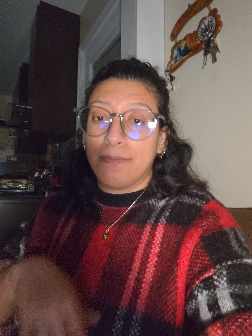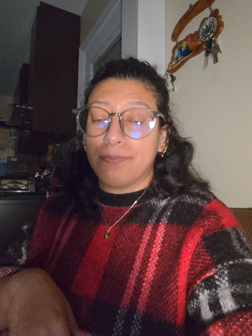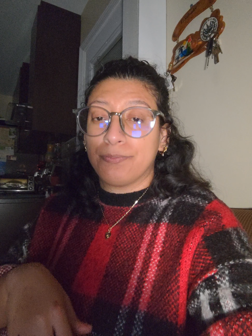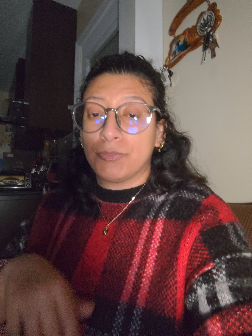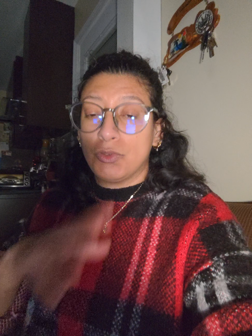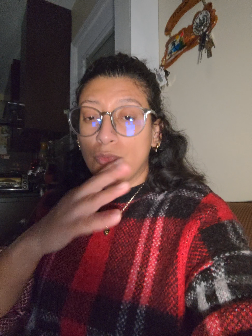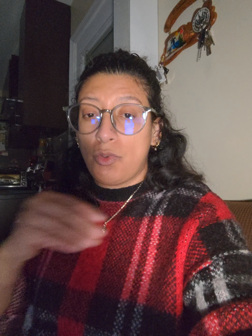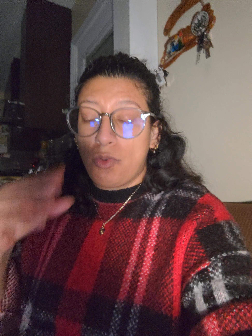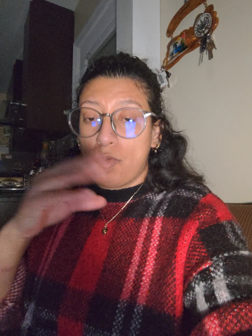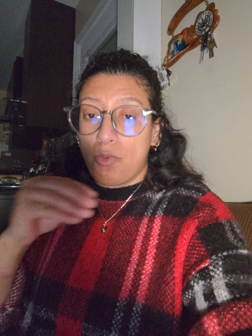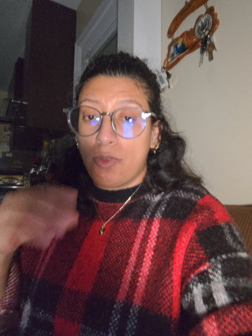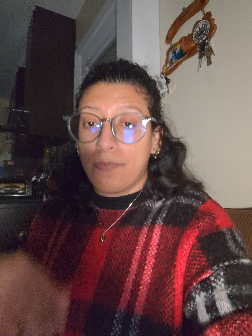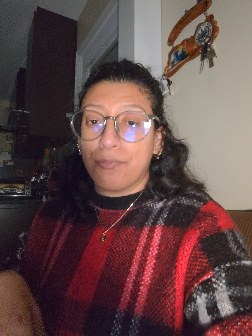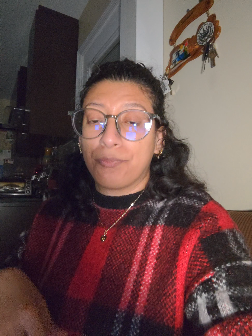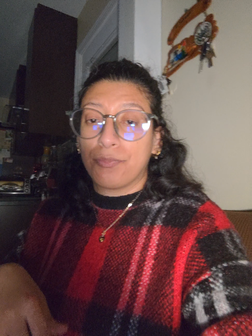story